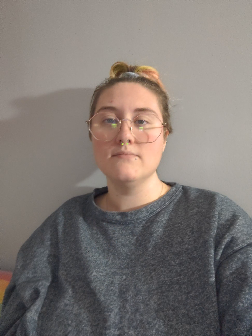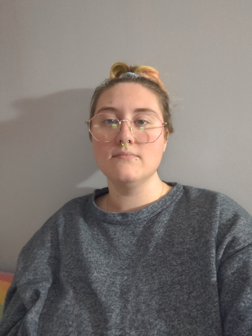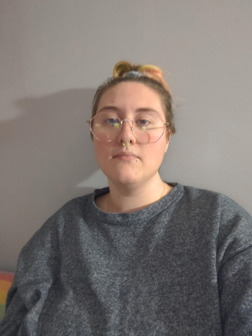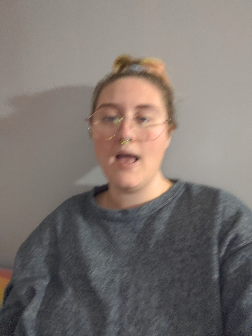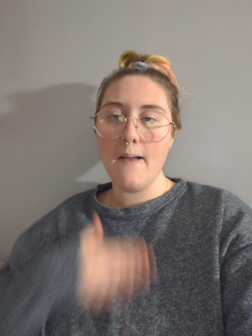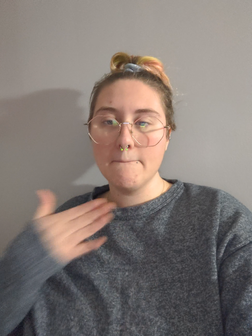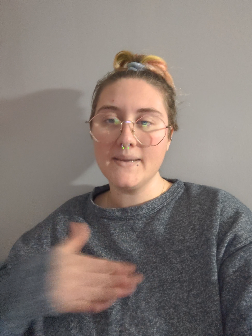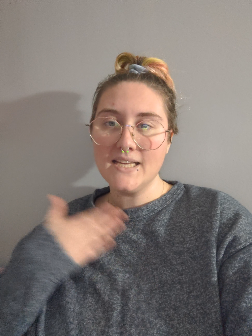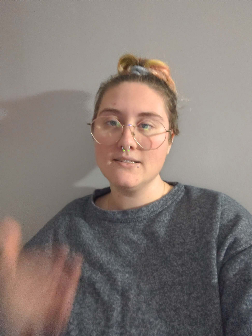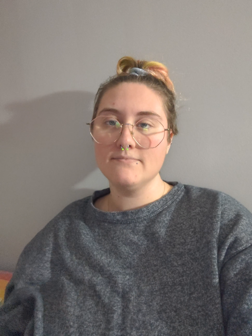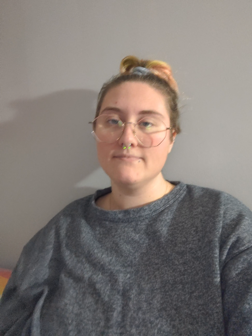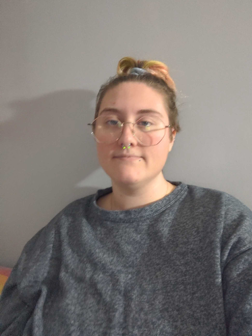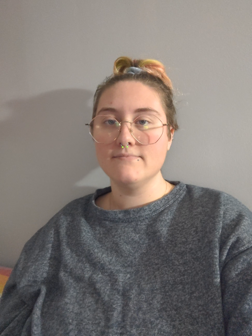happy